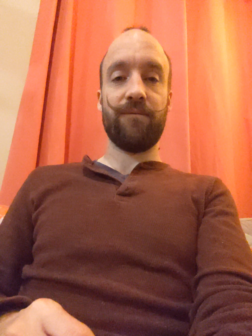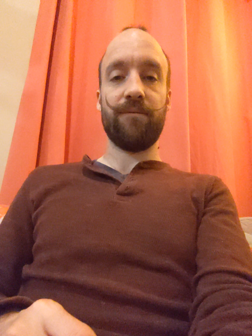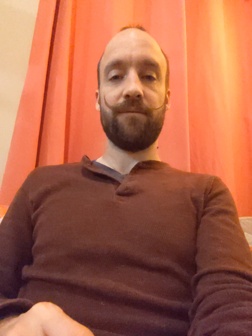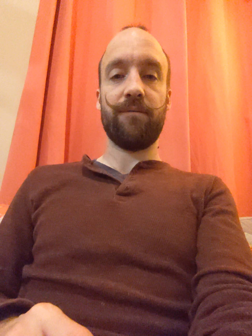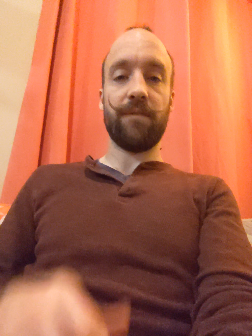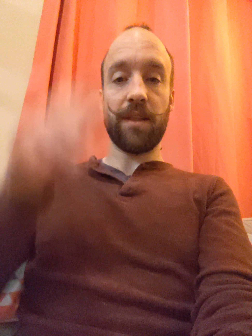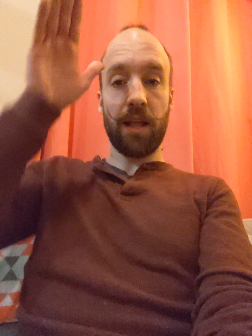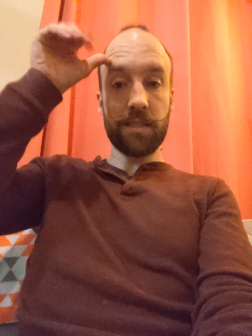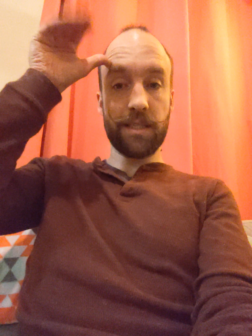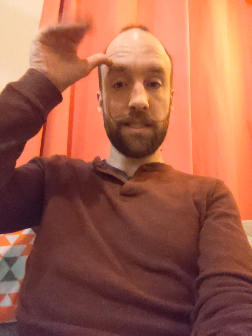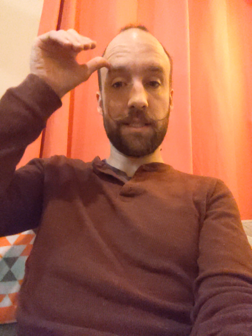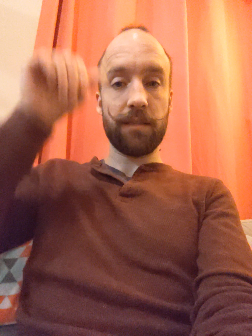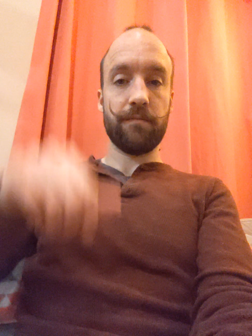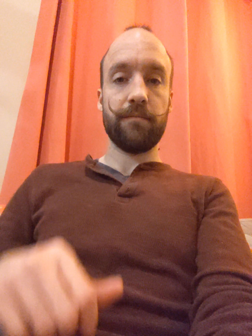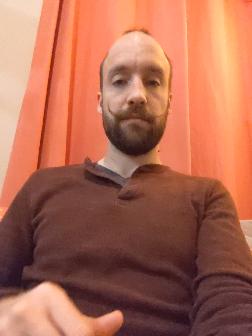donkey